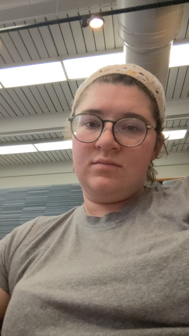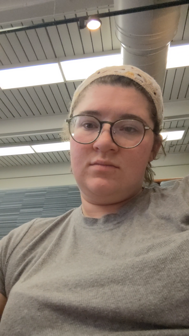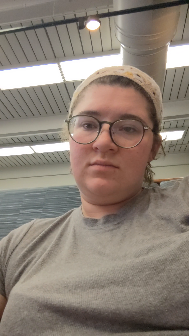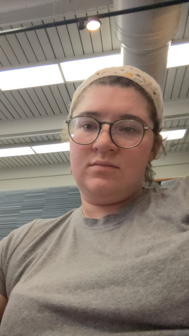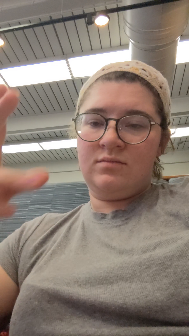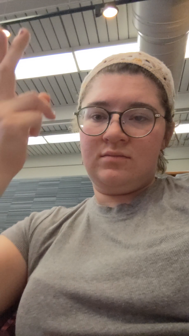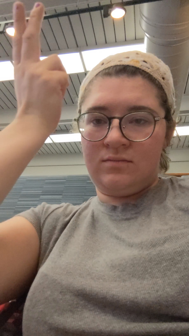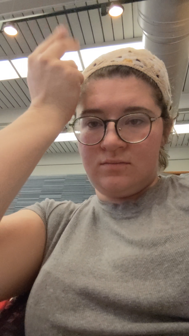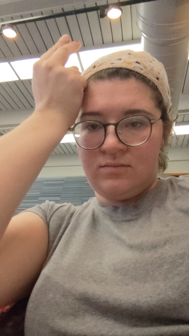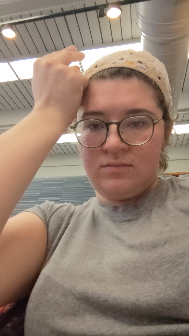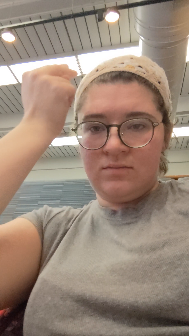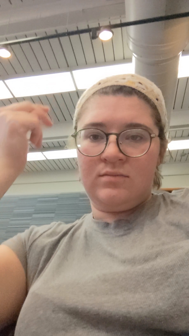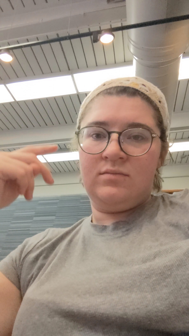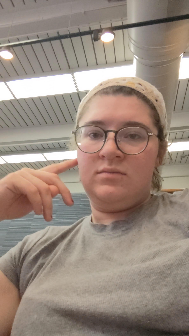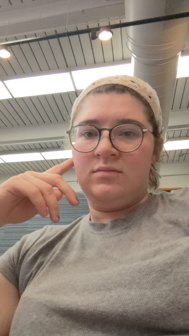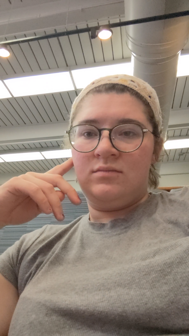bunny